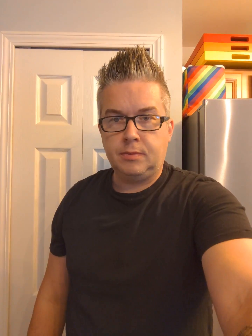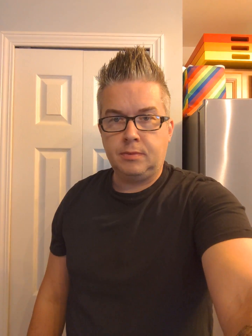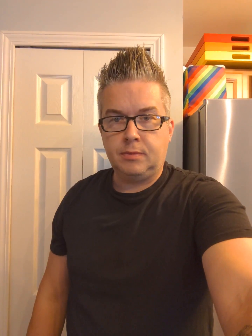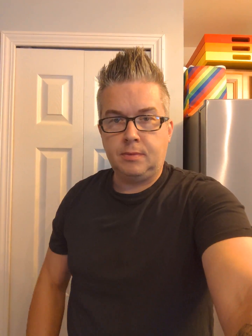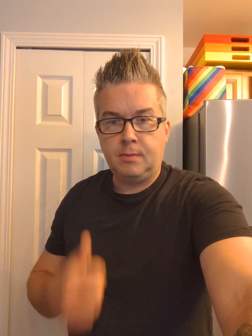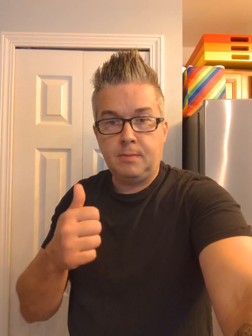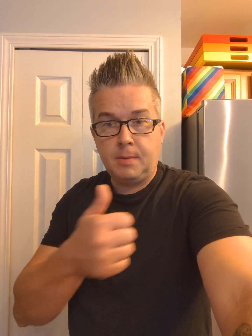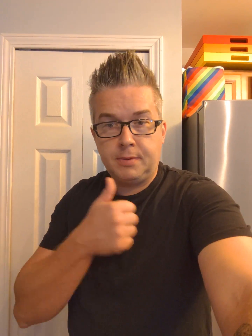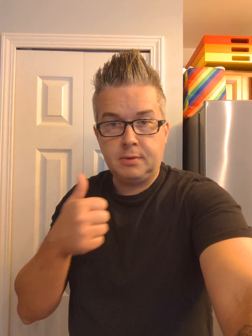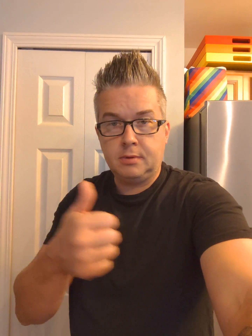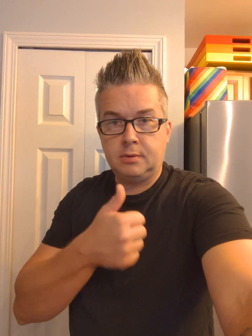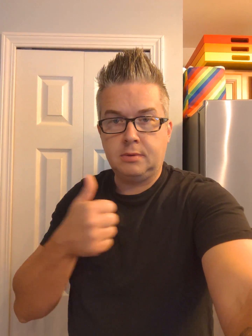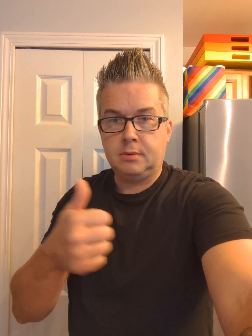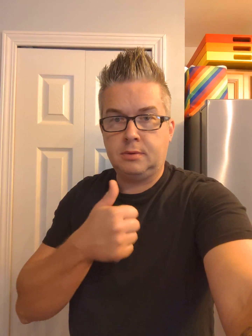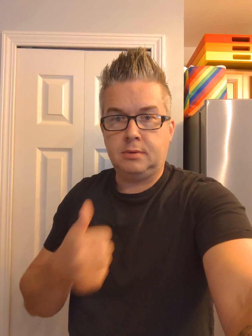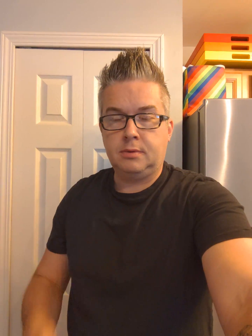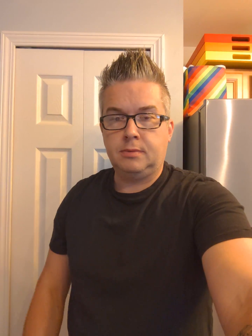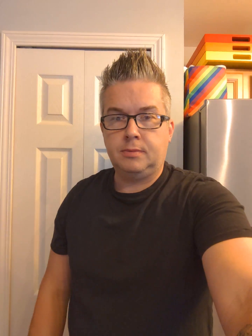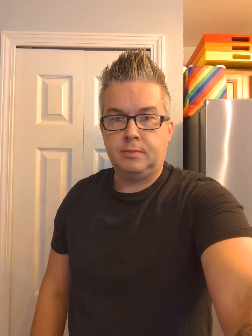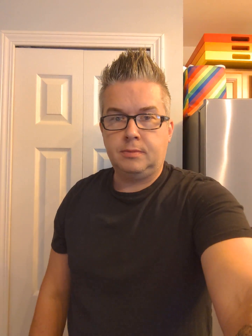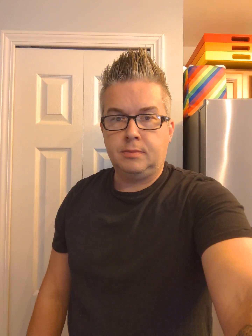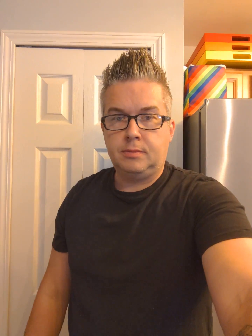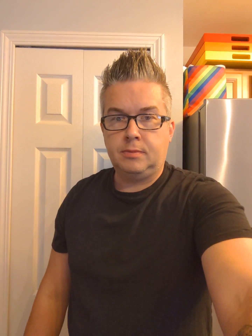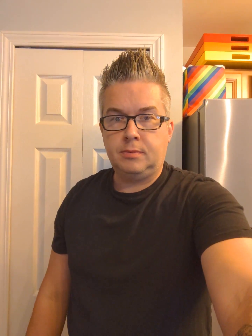basement